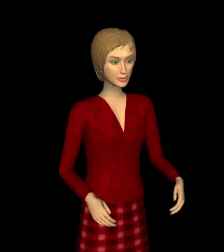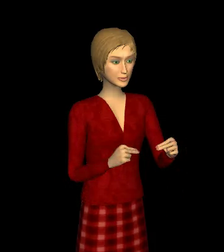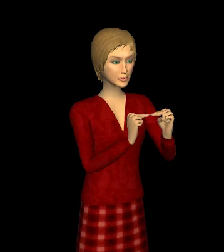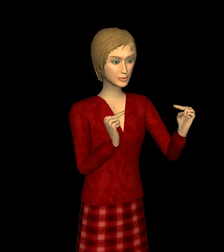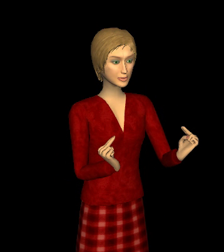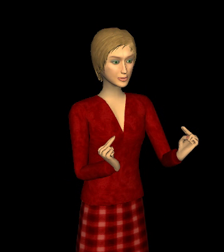جسر